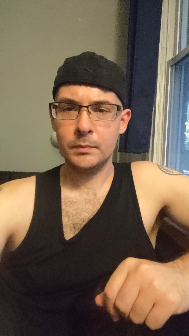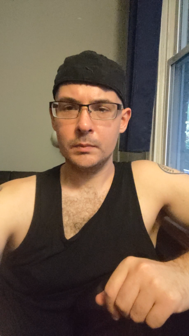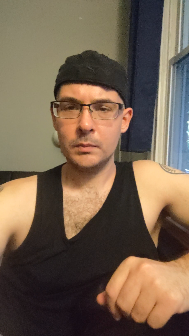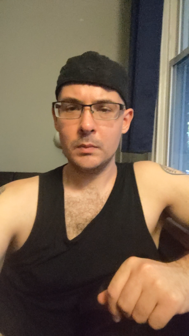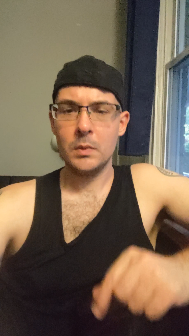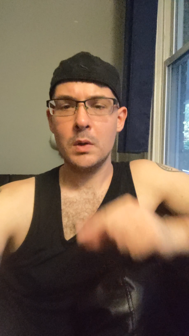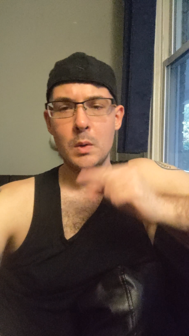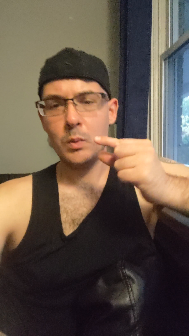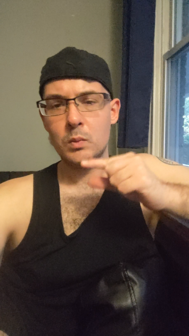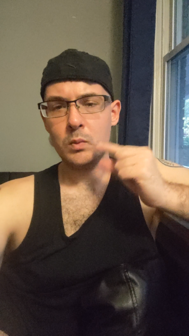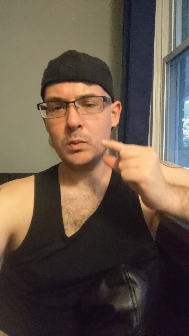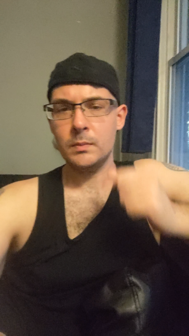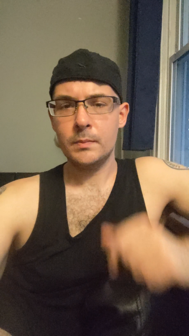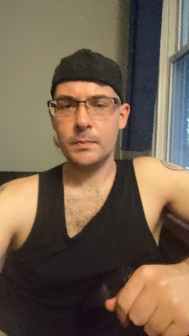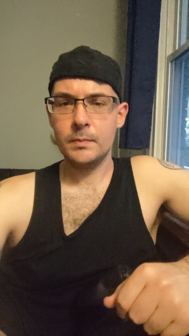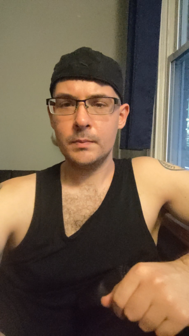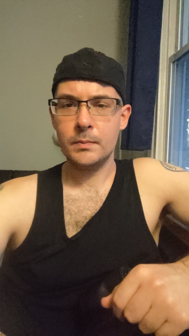glue